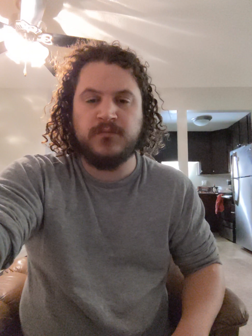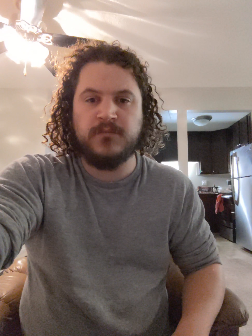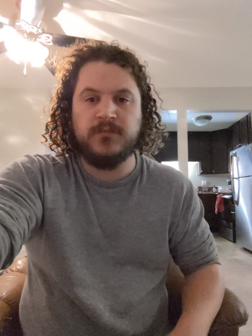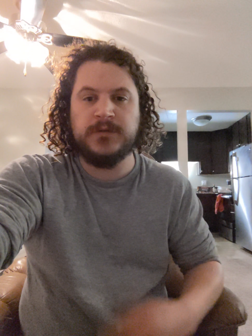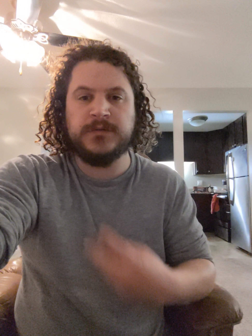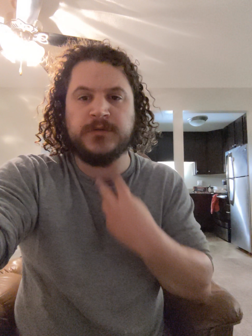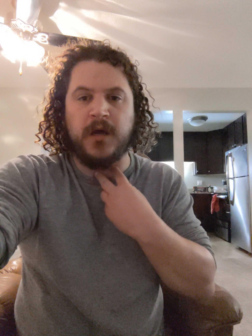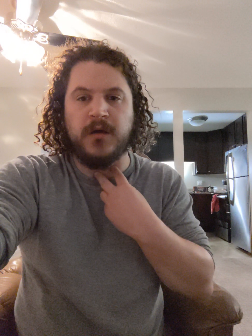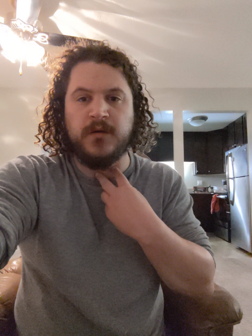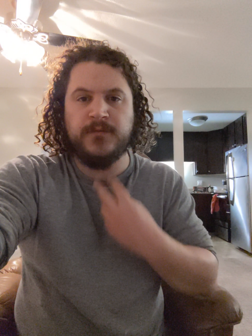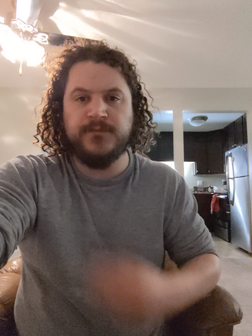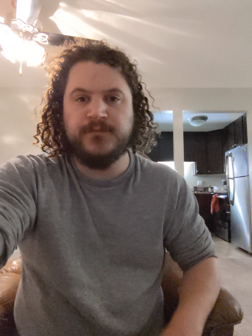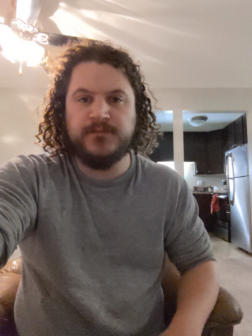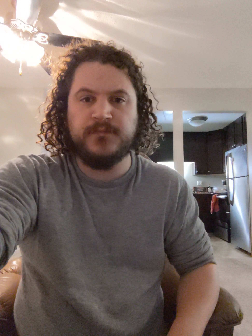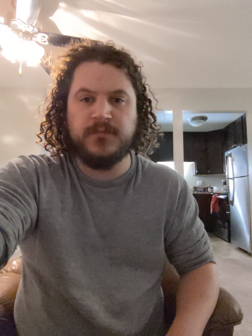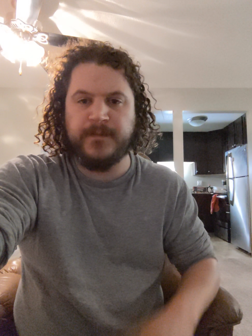stuck